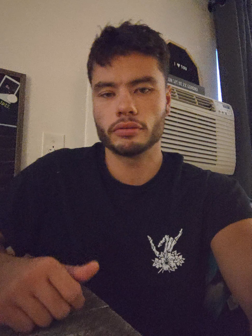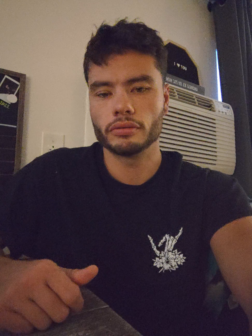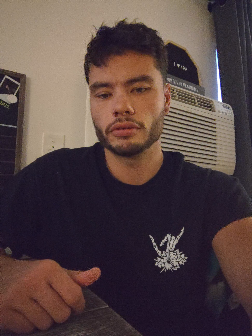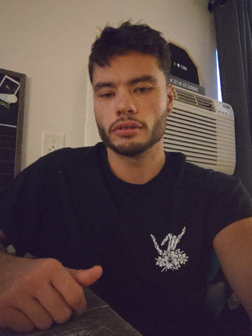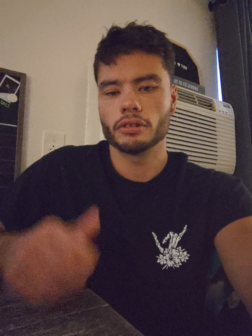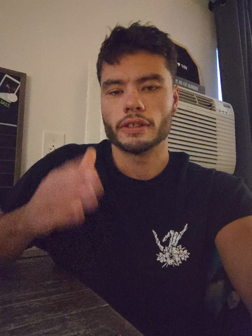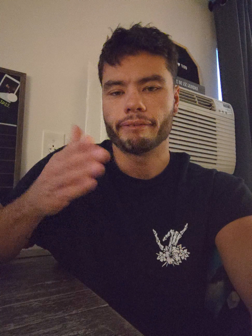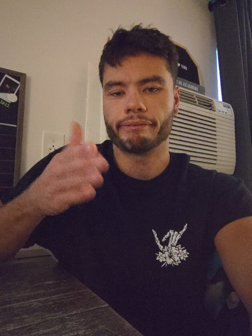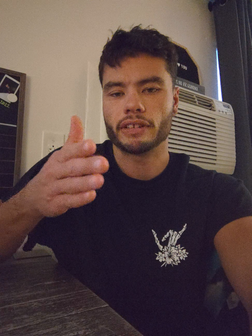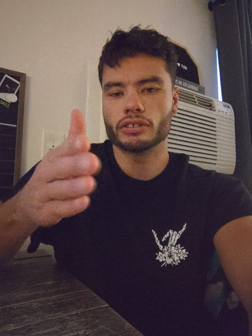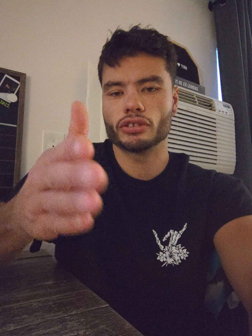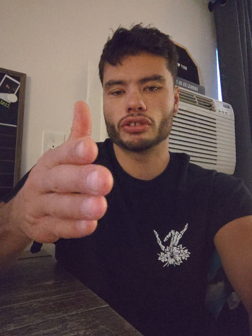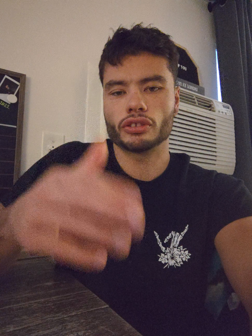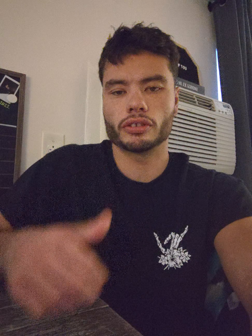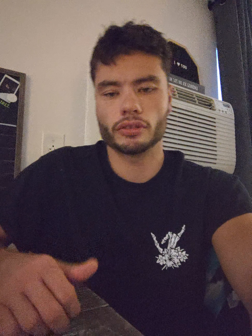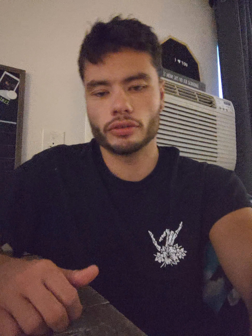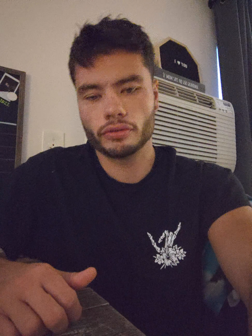fish